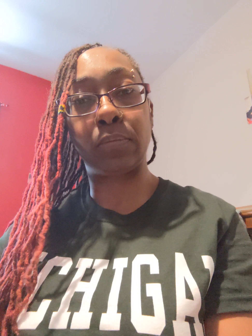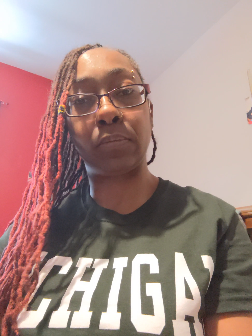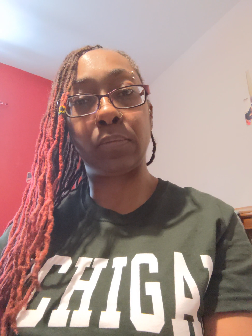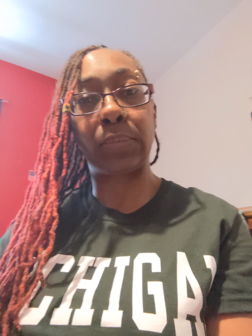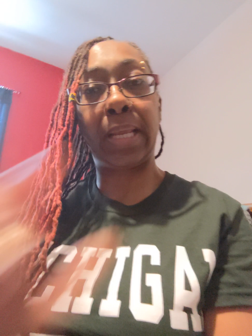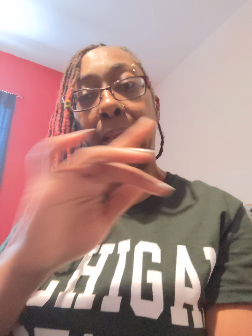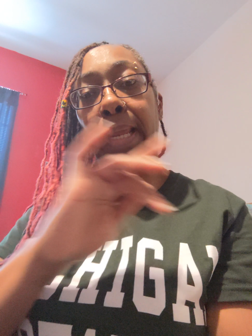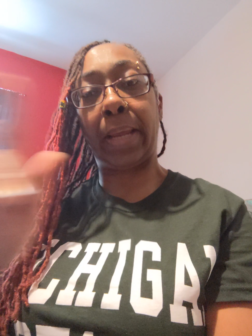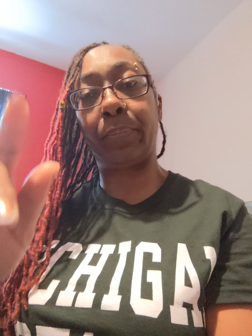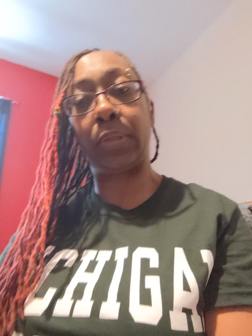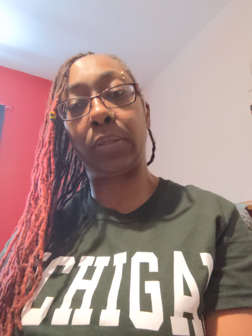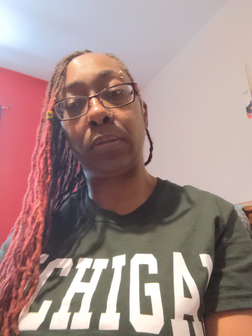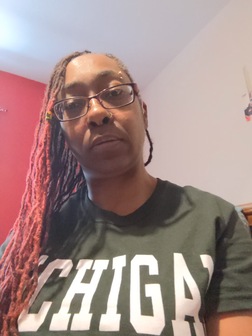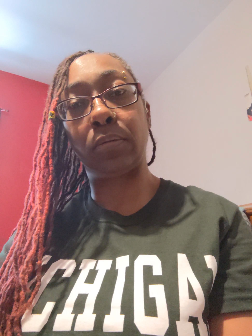empty